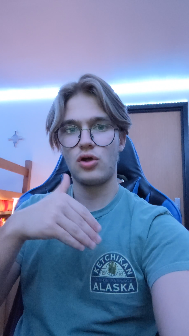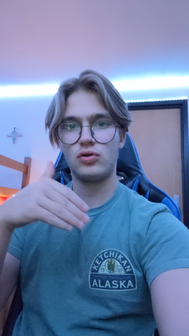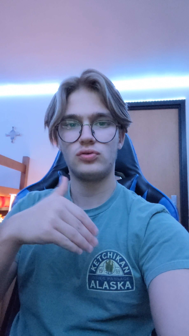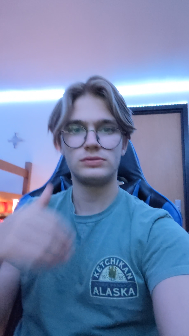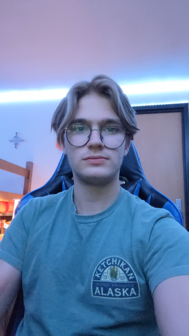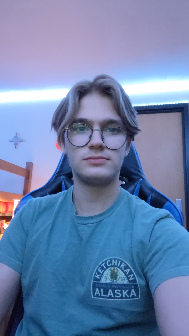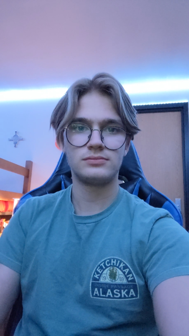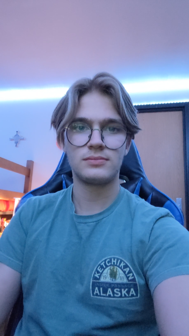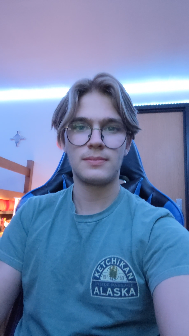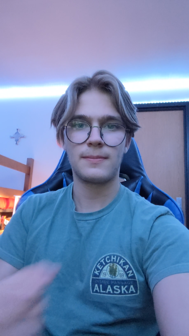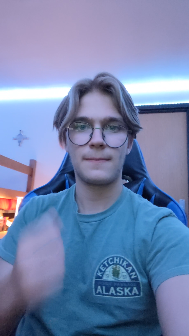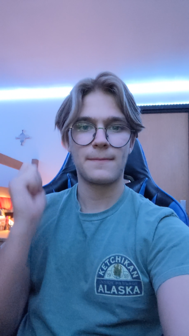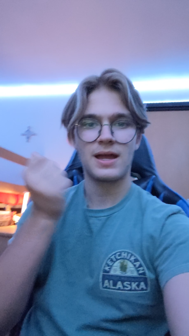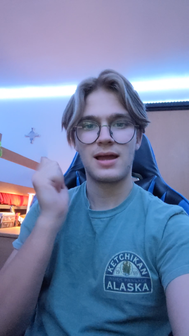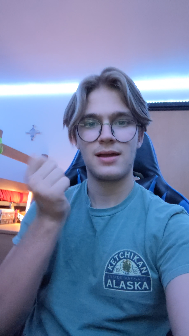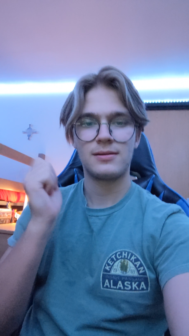bat